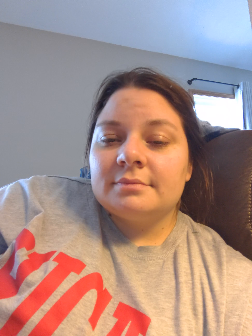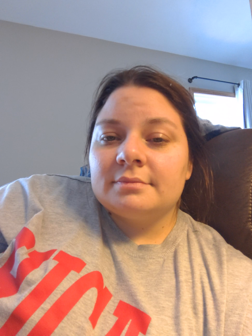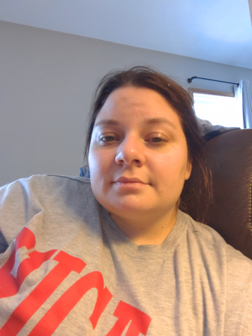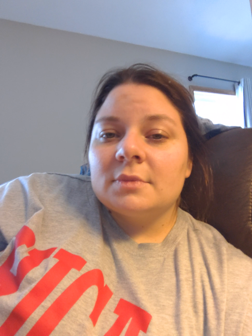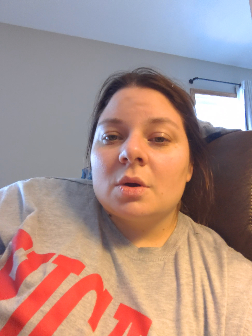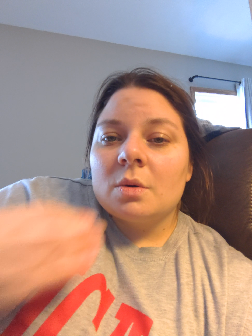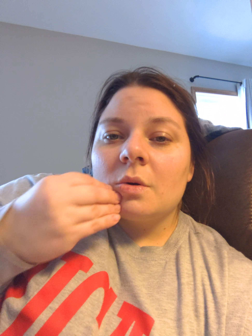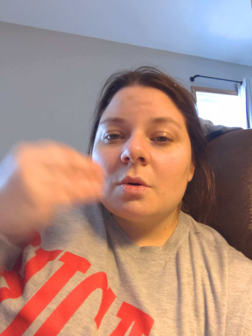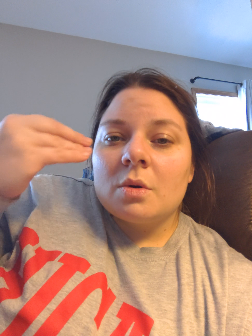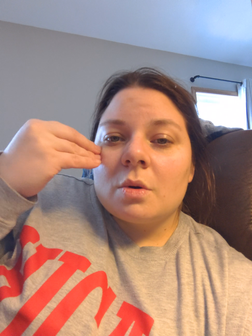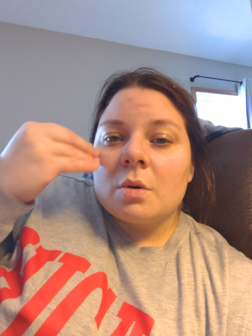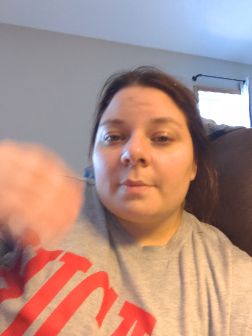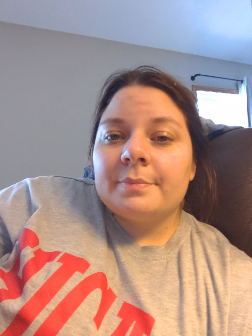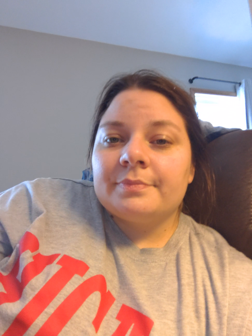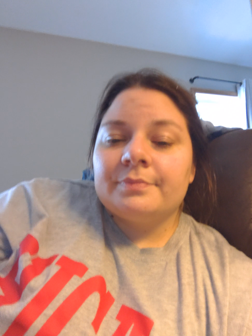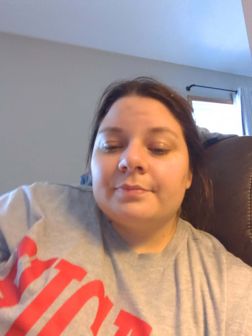home